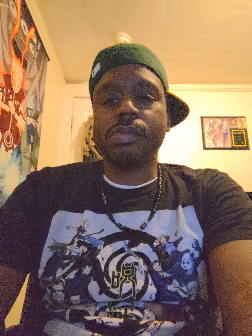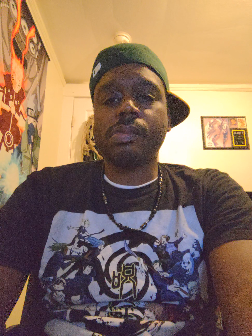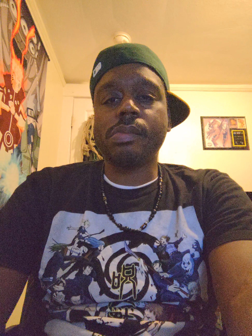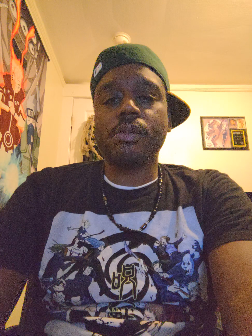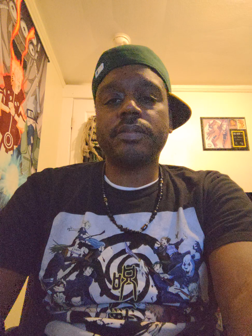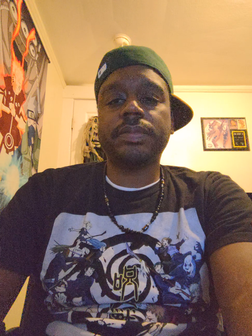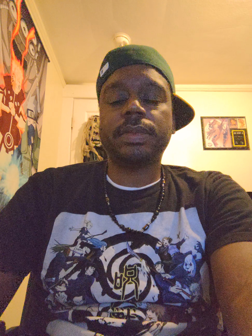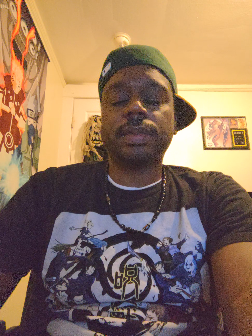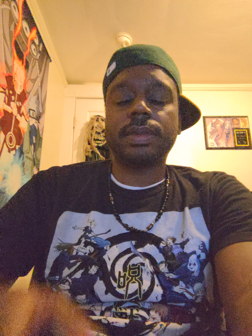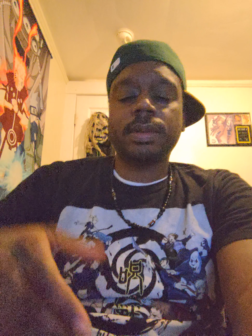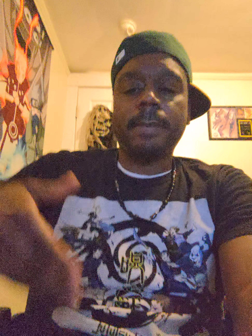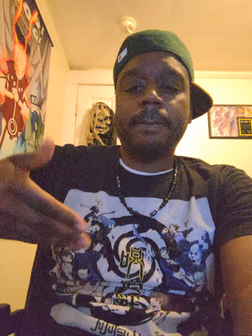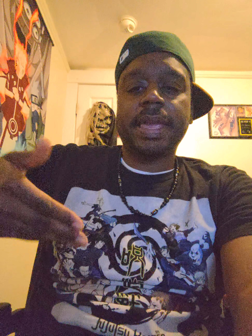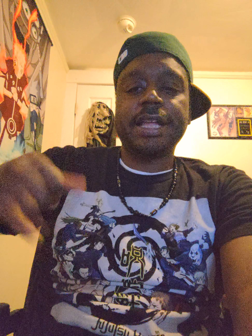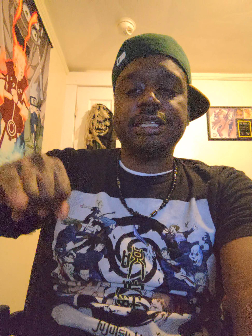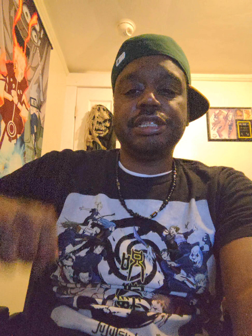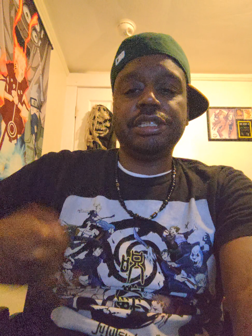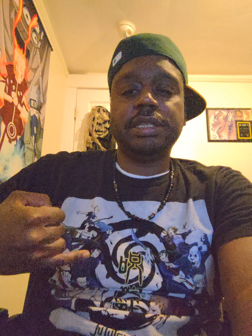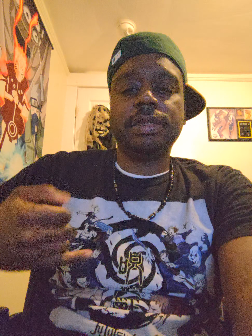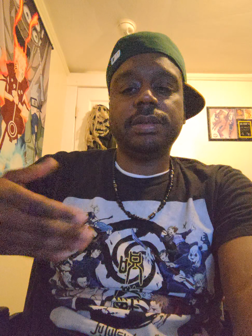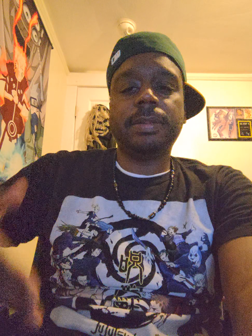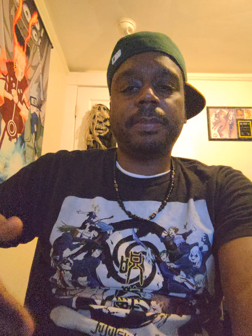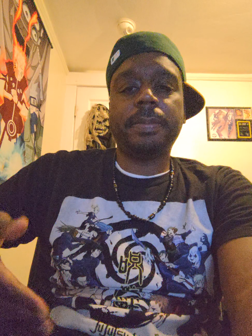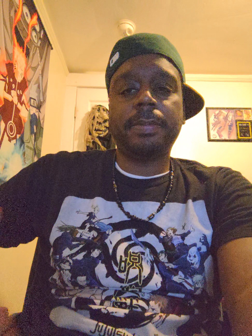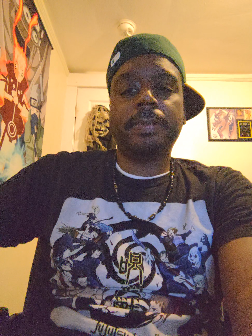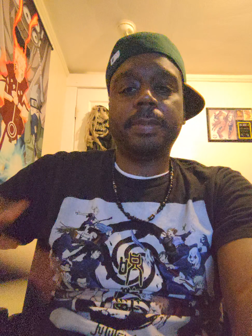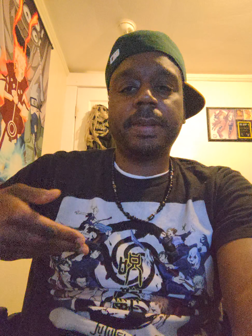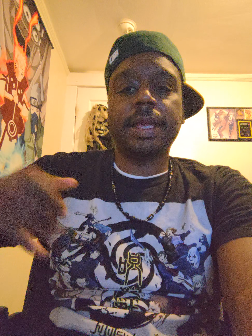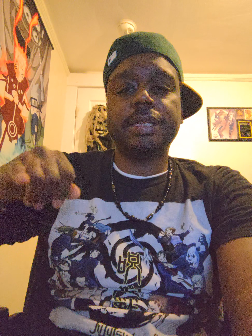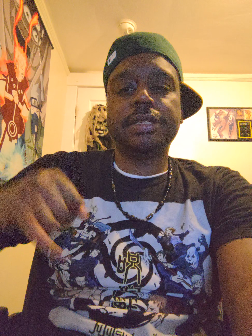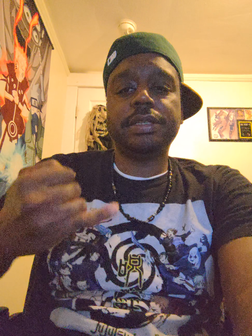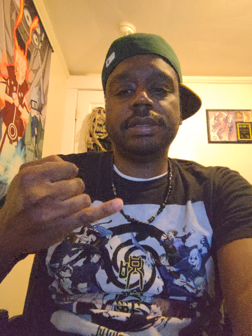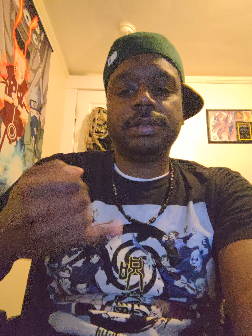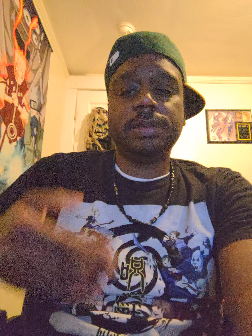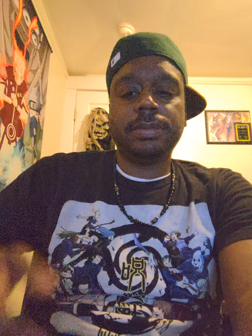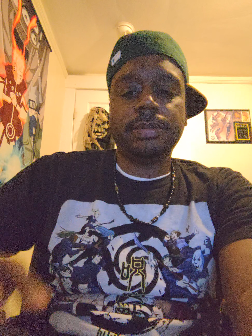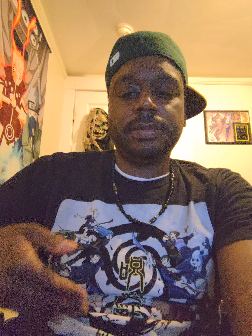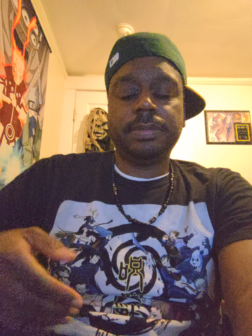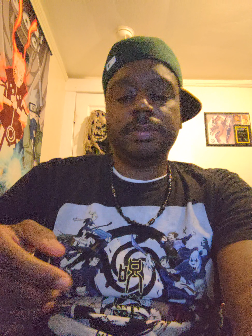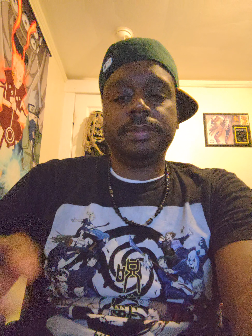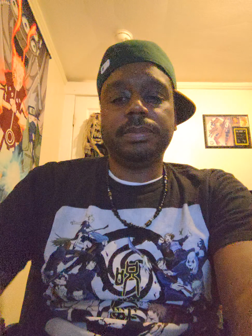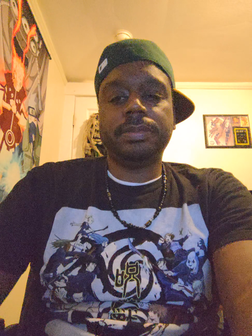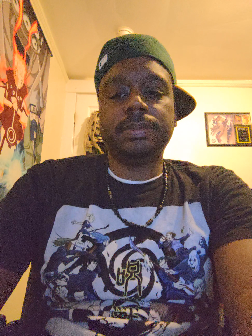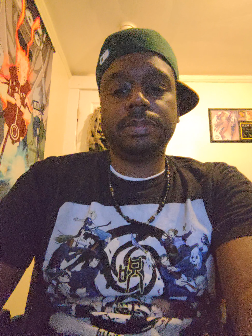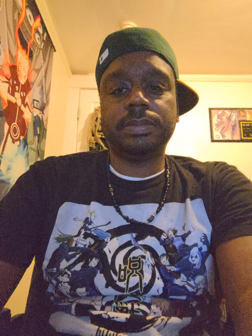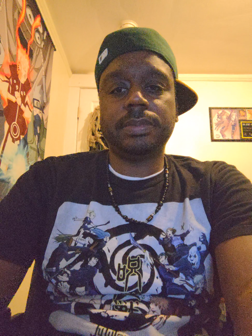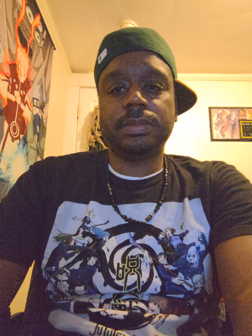jeans